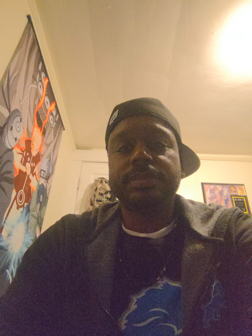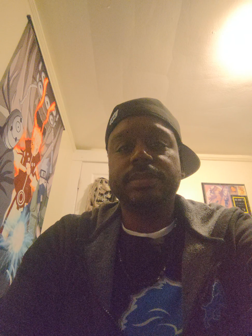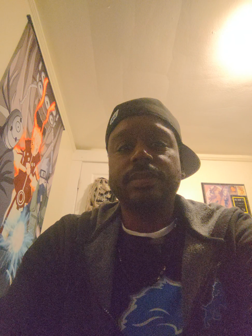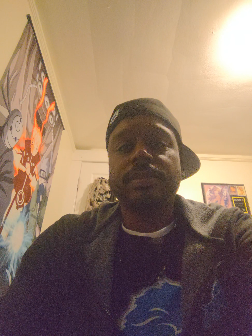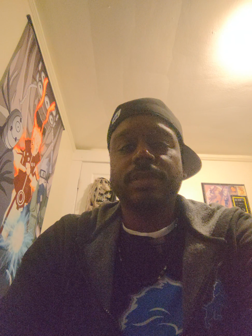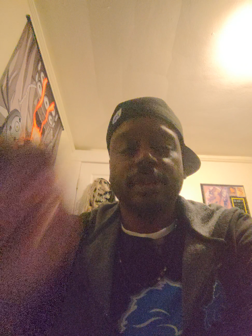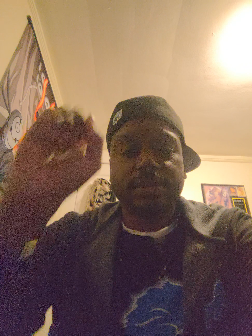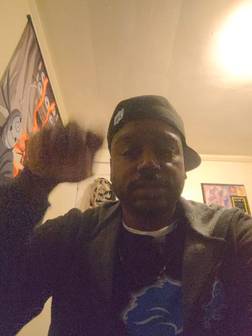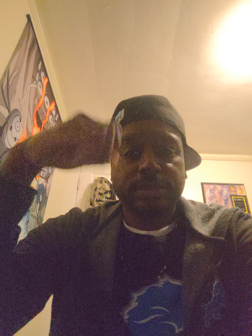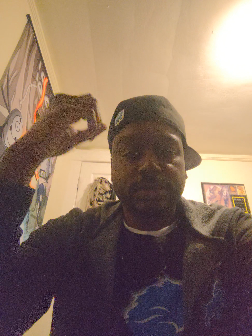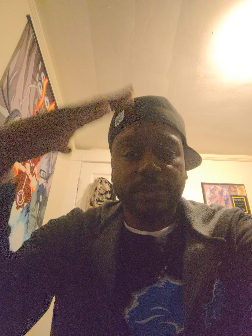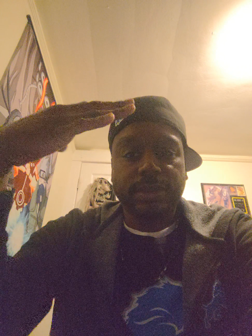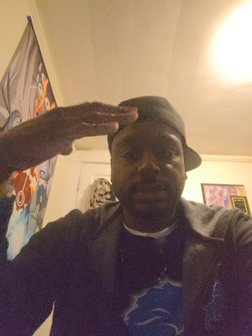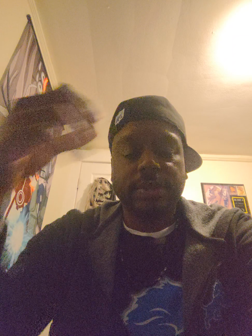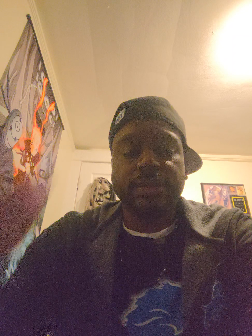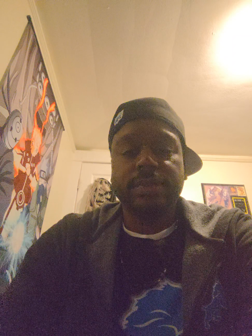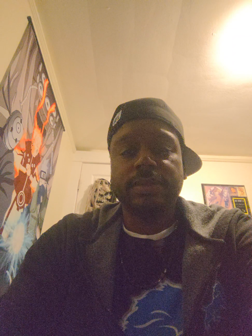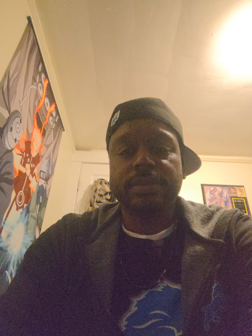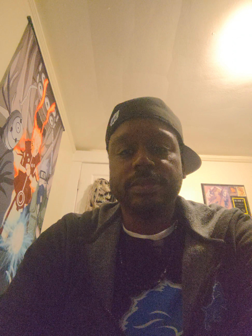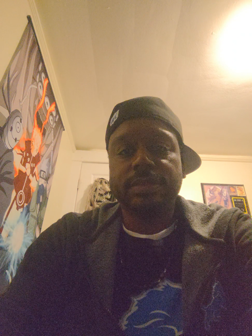sun